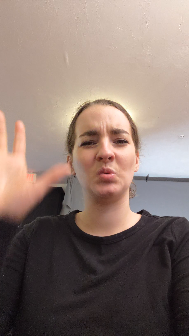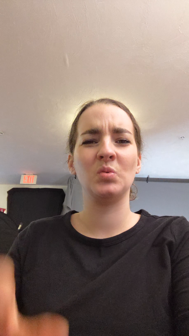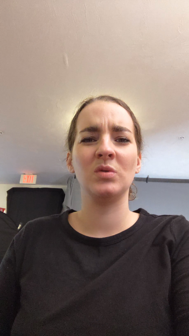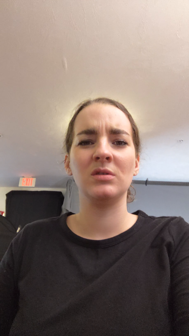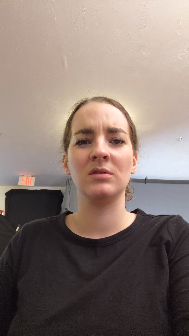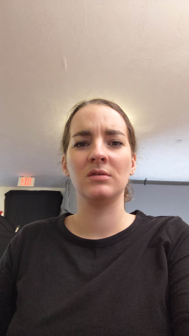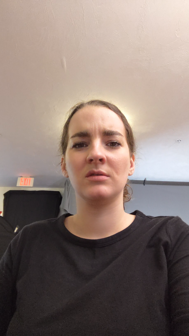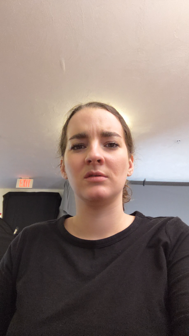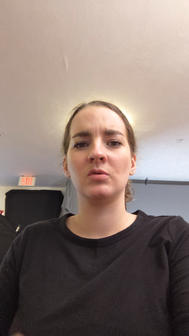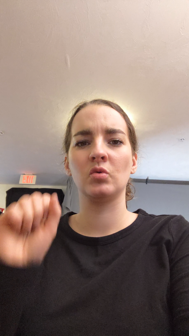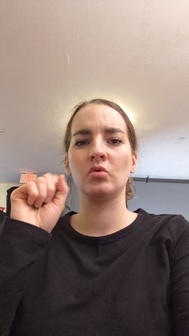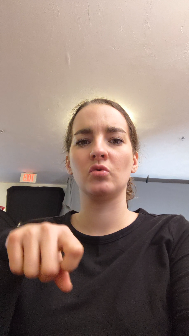could